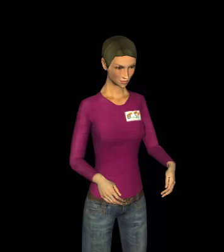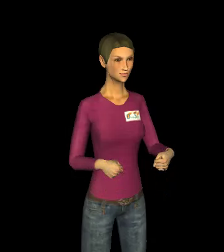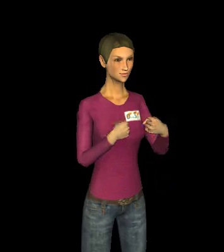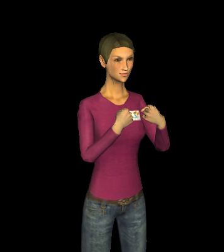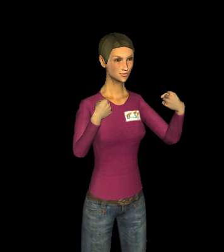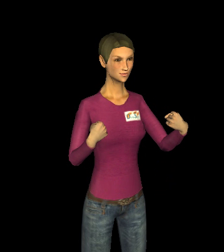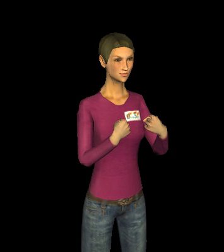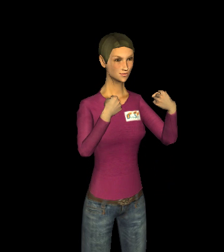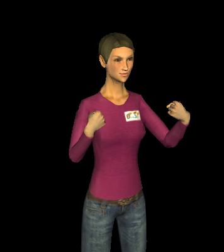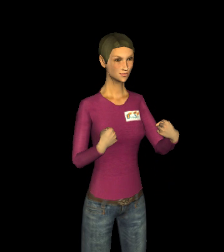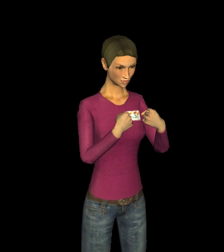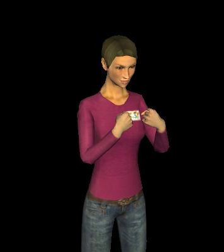إجراء